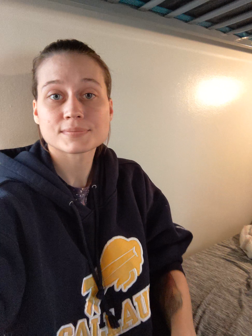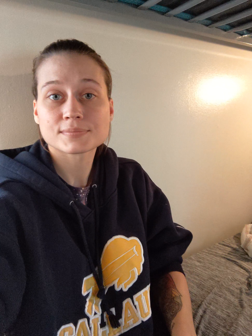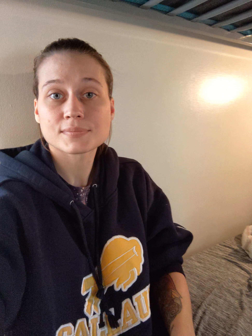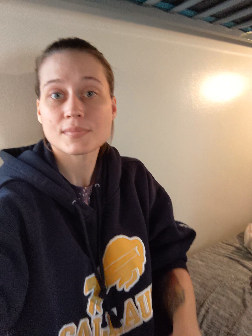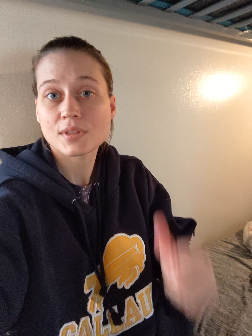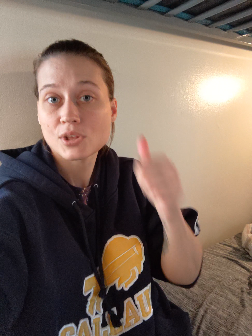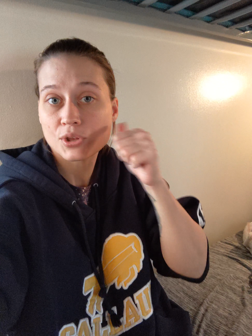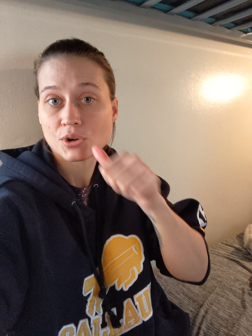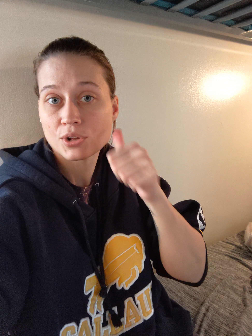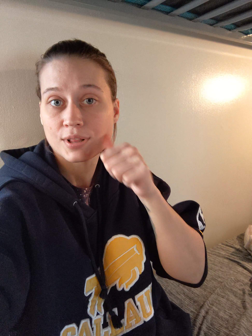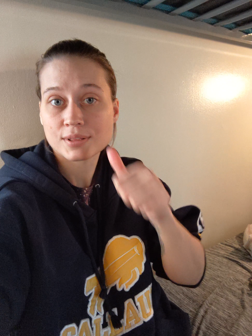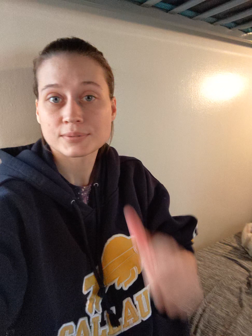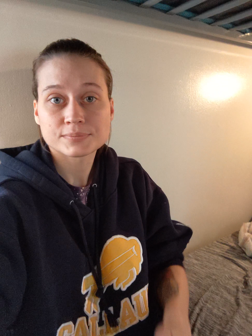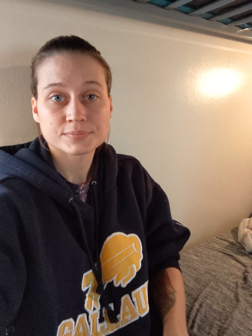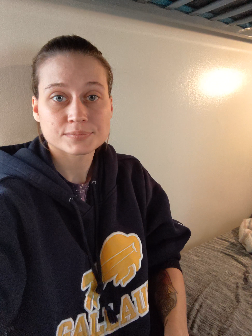girl